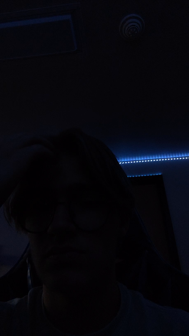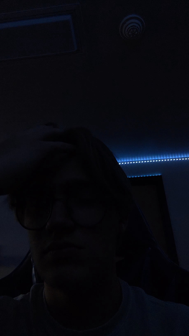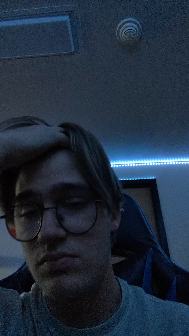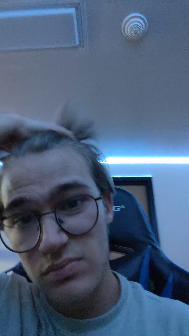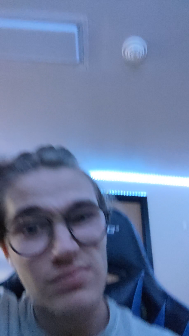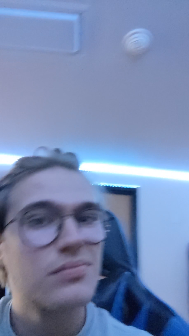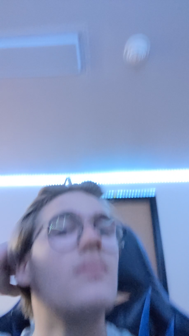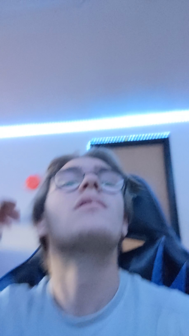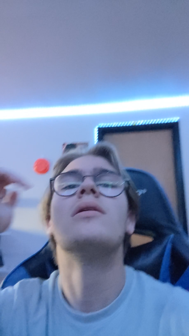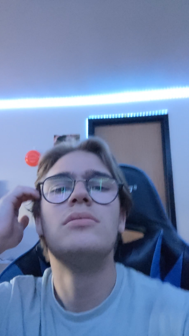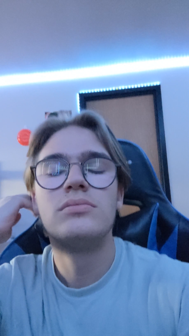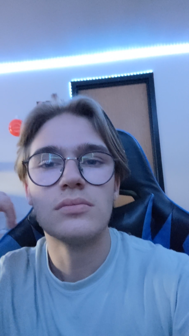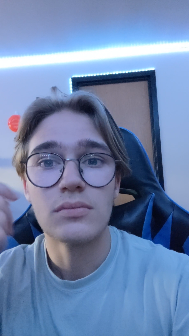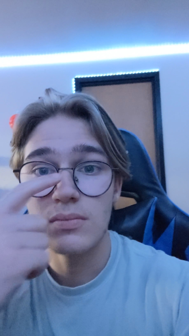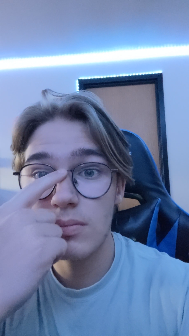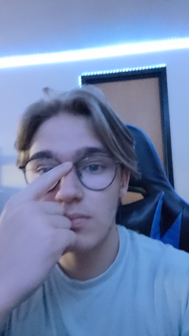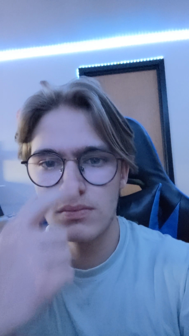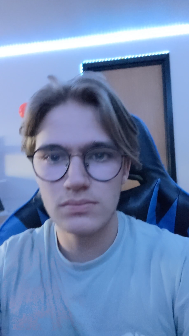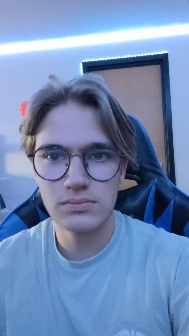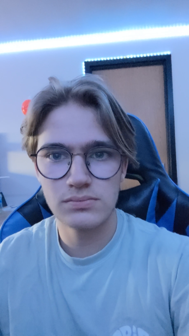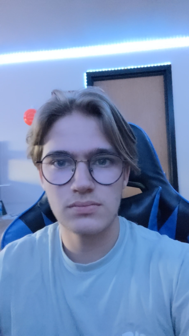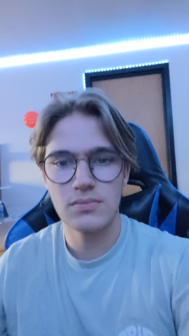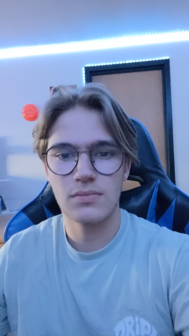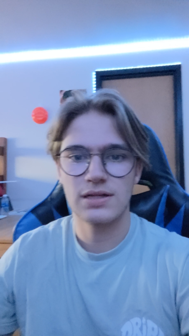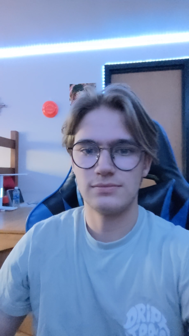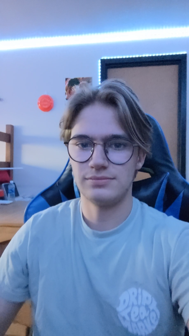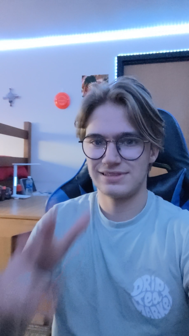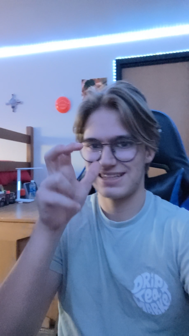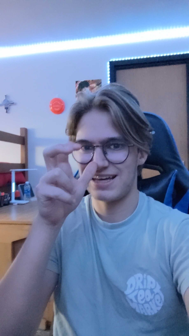ant